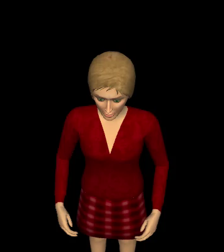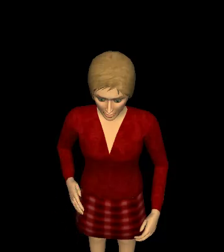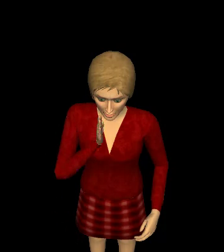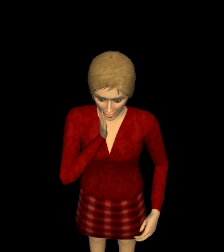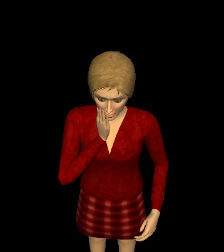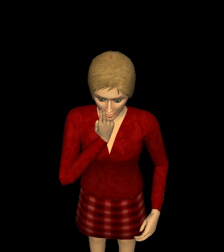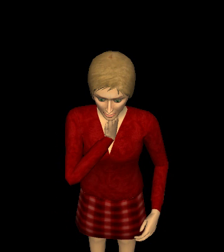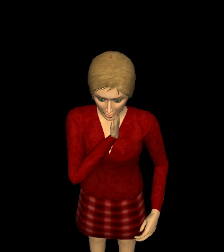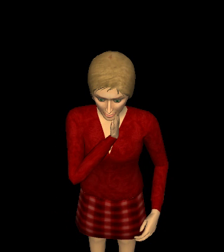جانفي